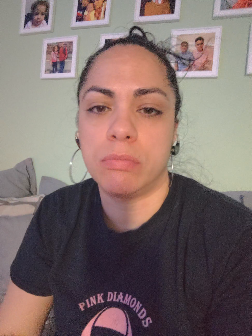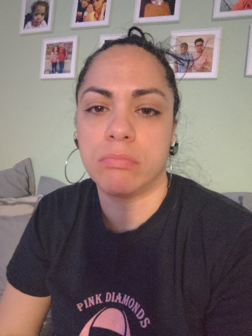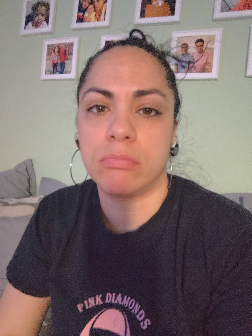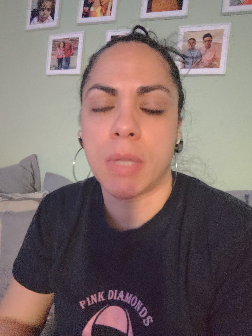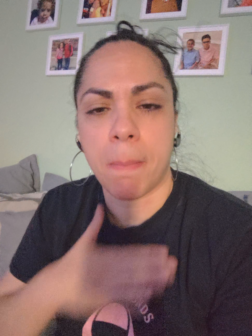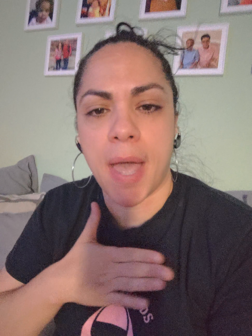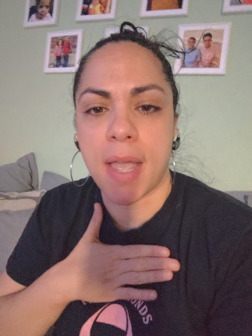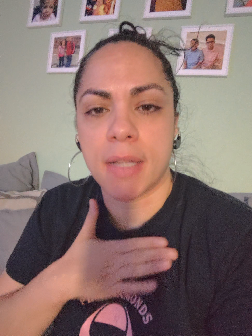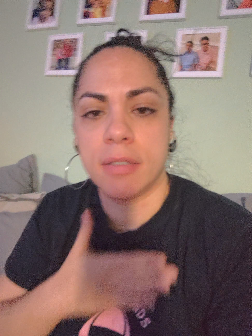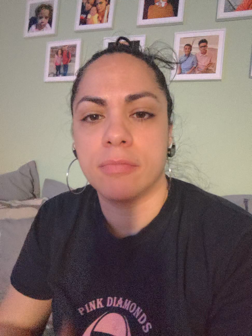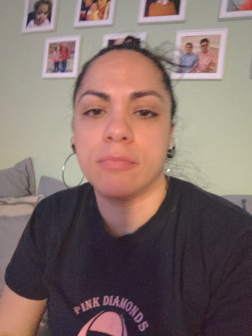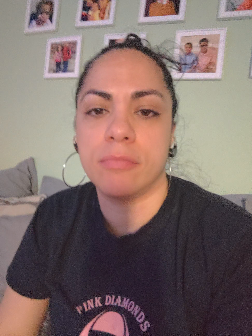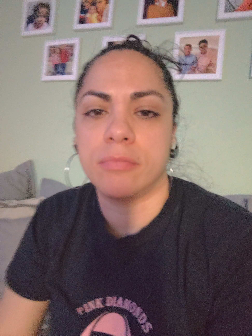my